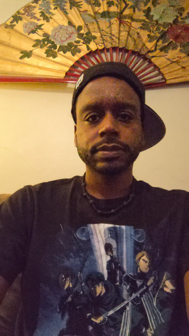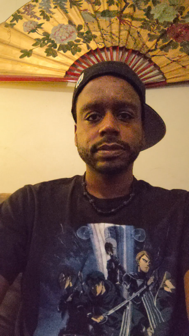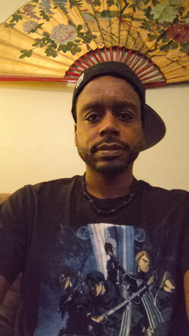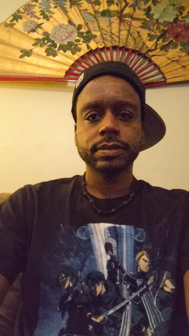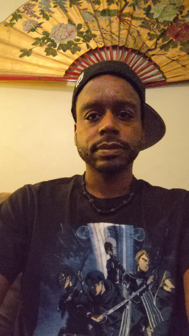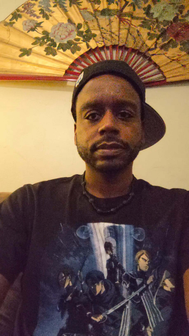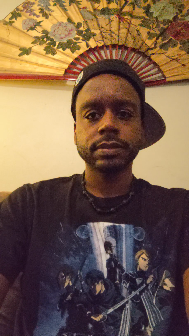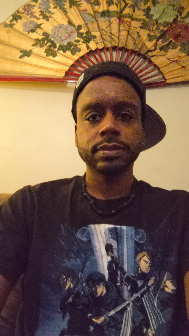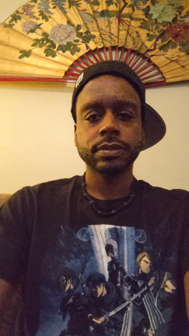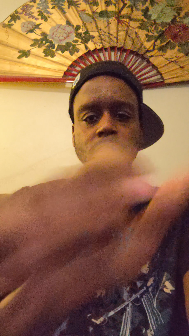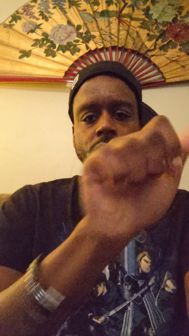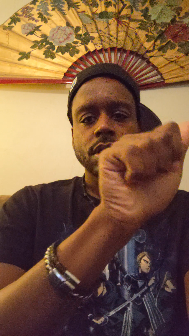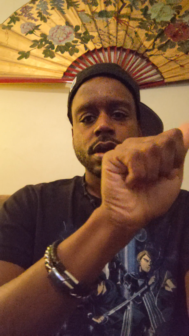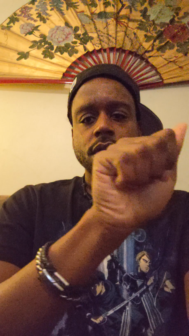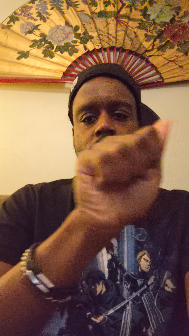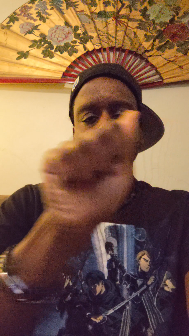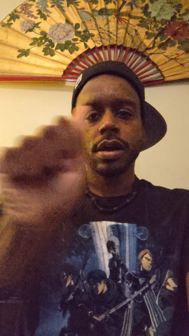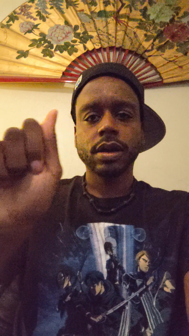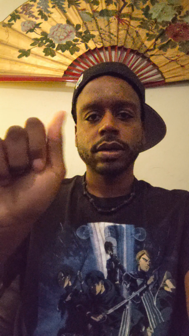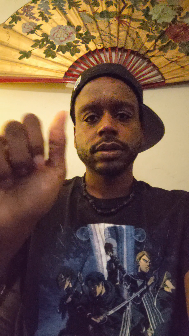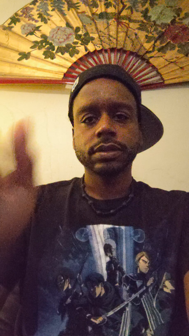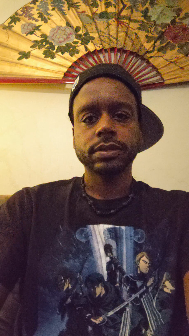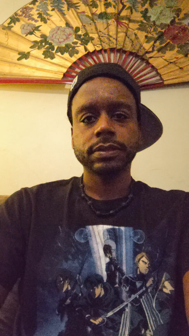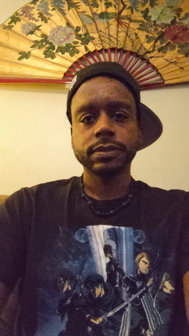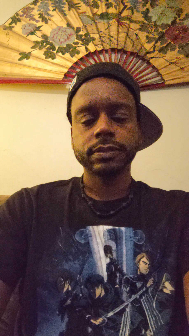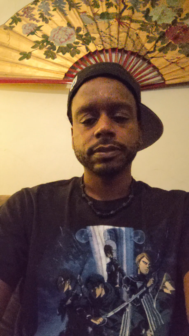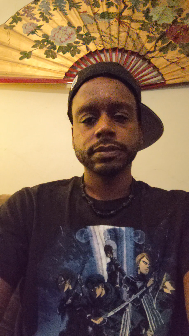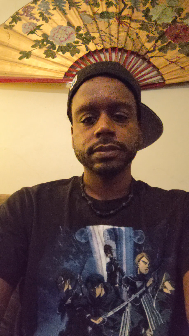a